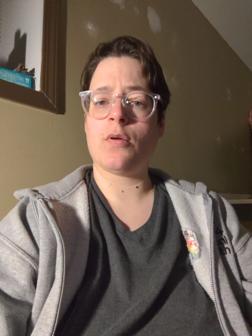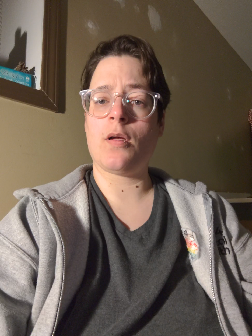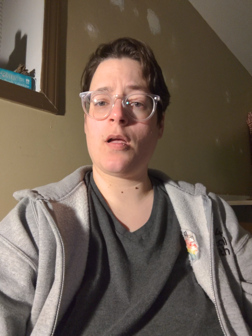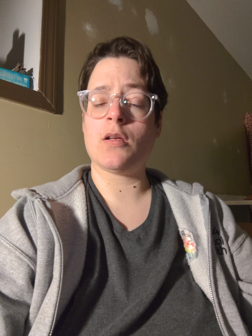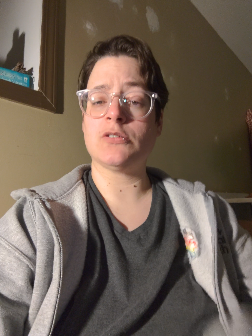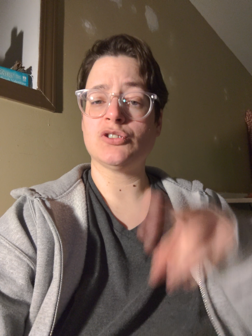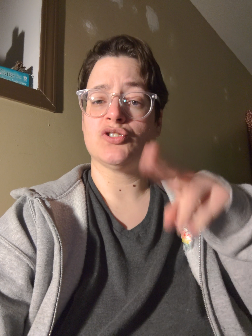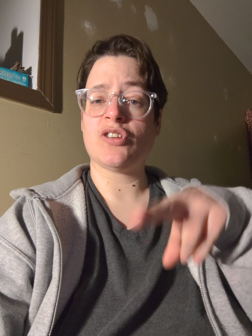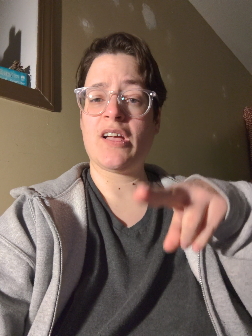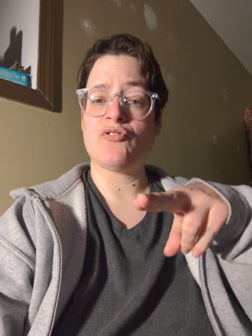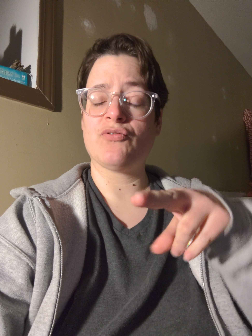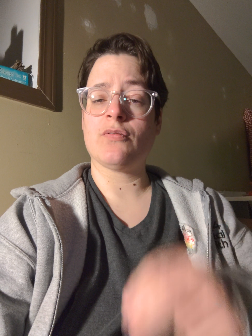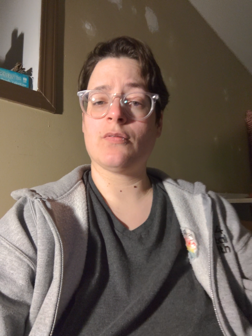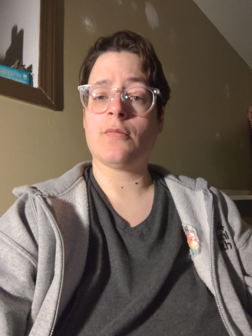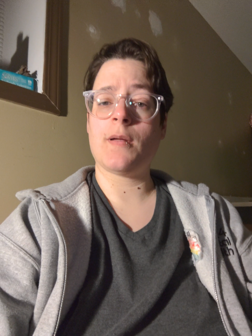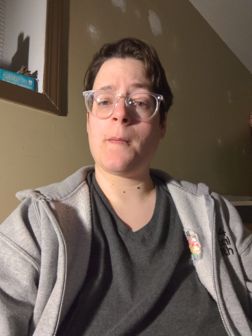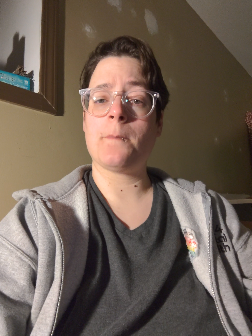chair